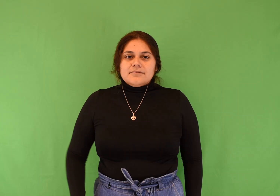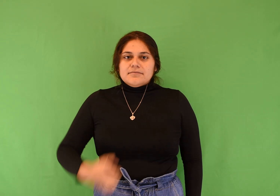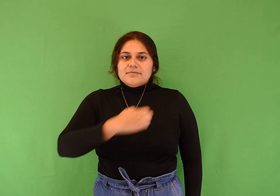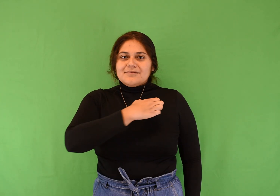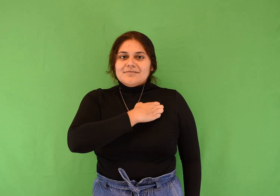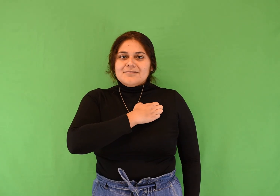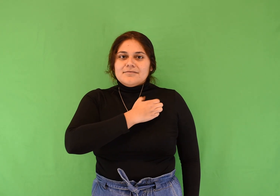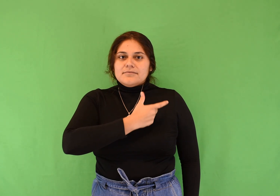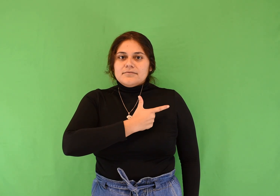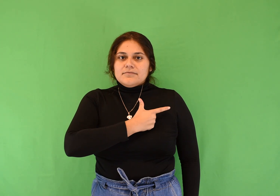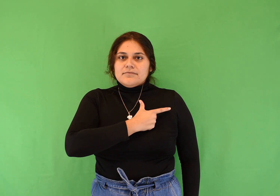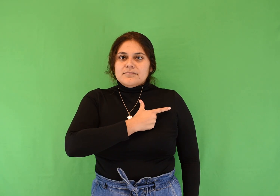español